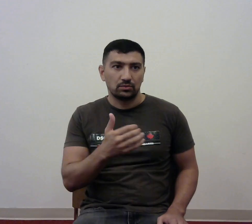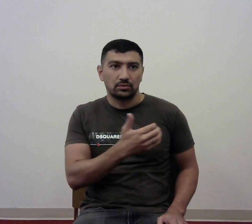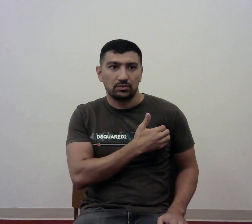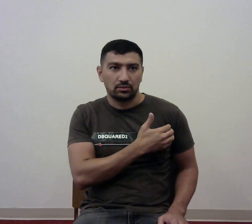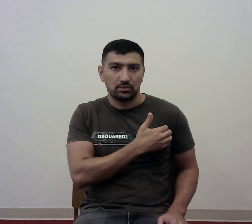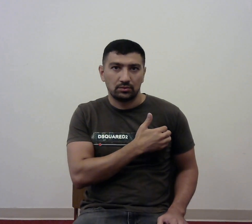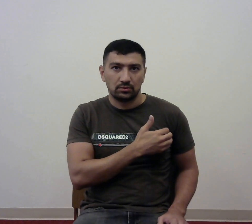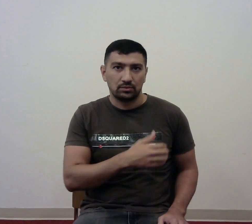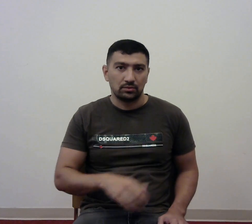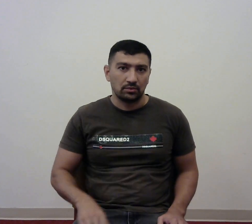istəyirəm